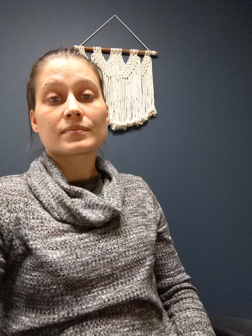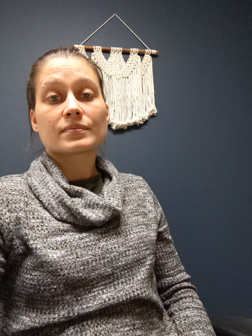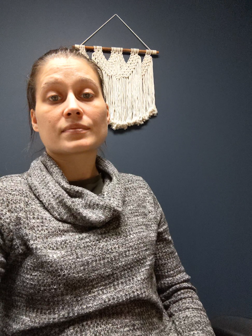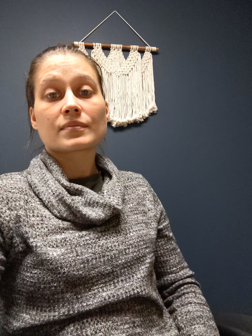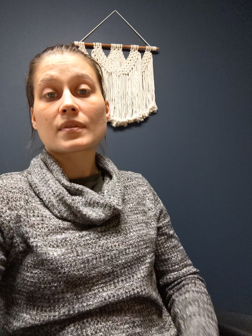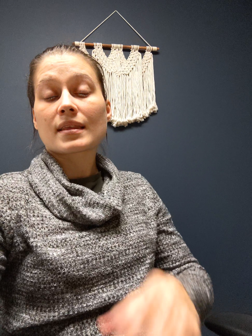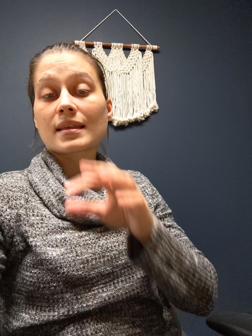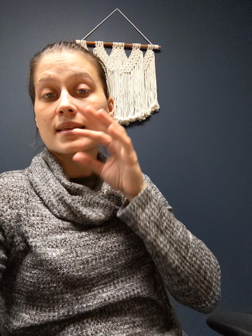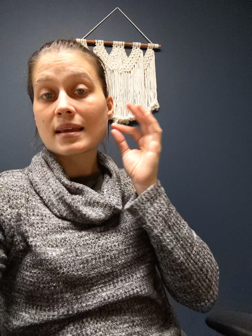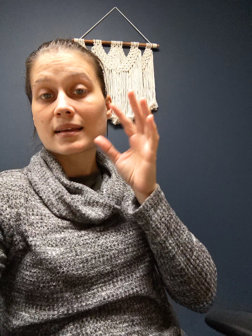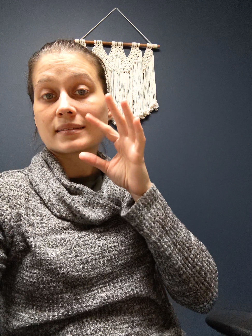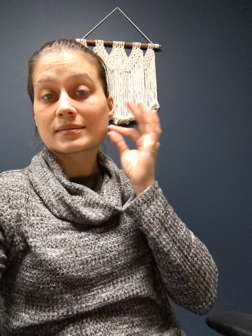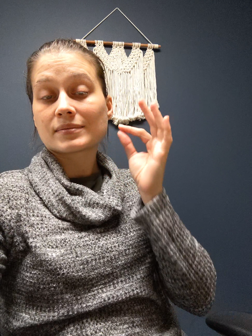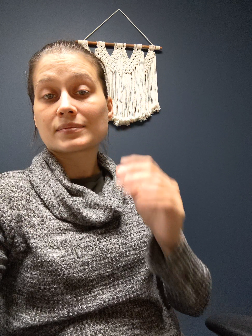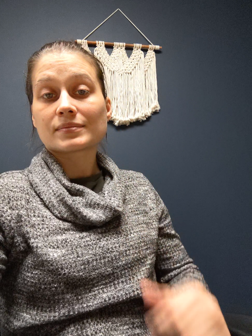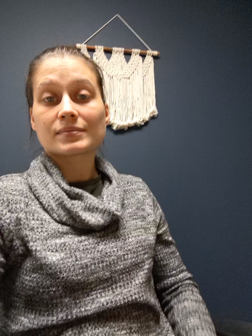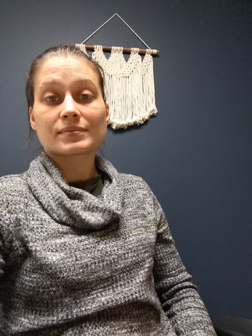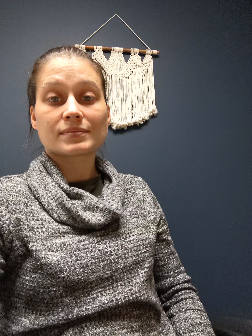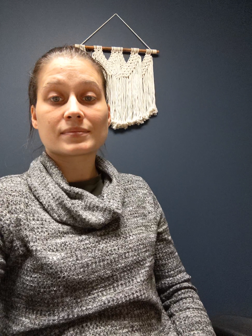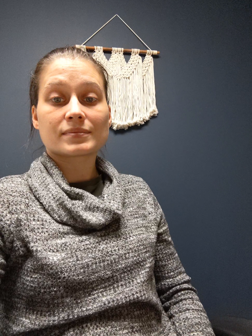cat